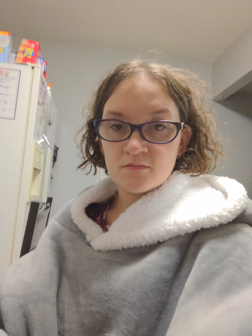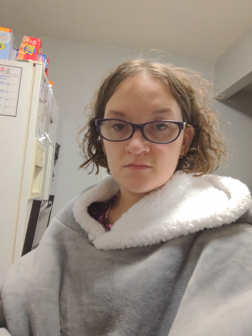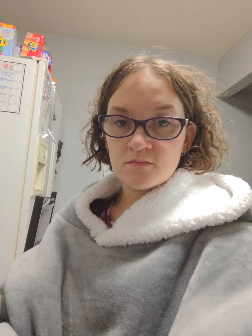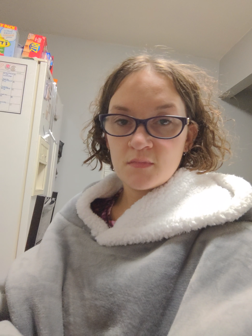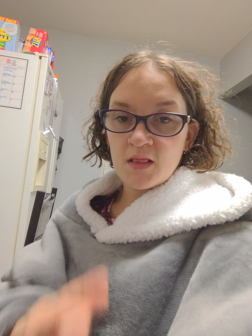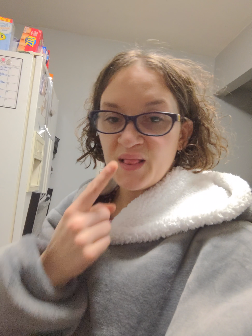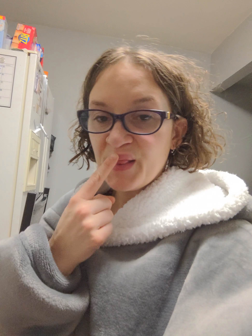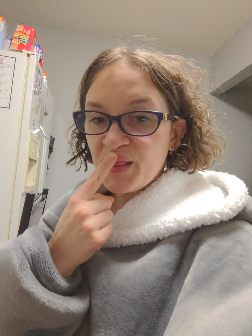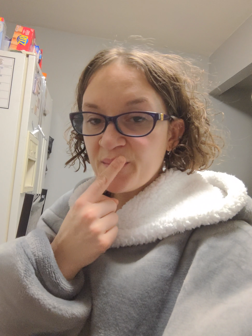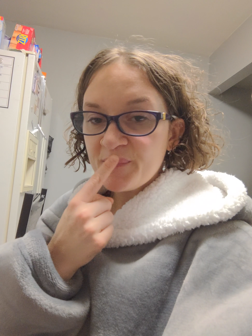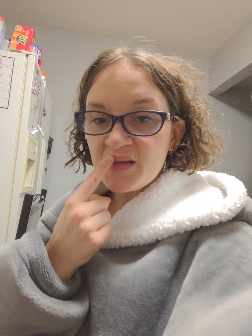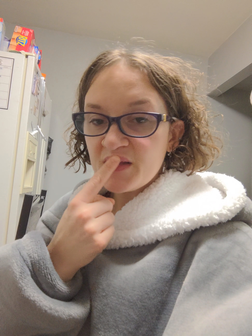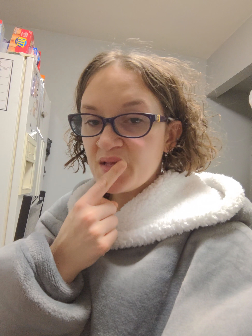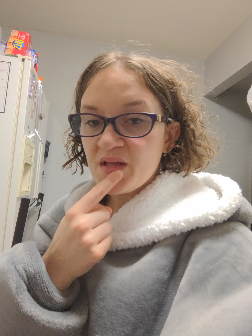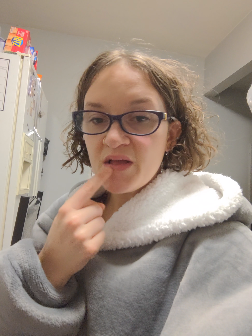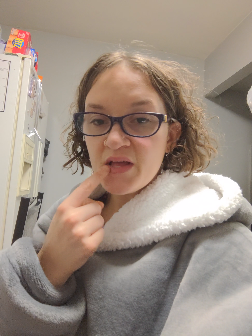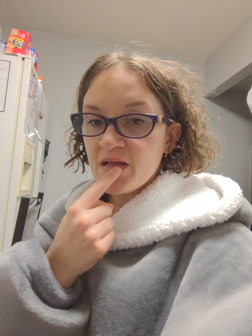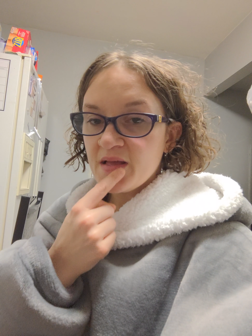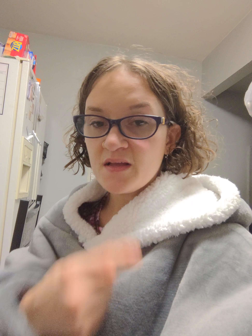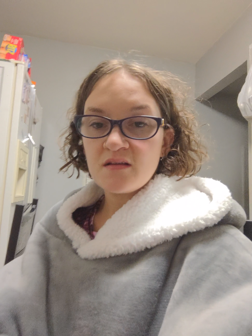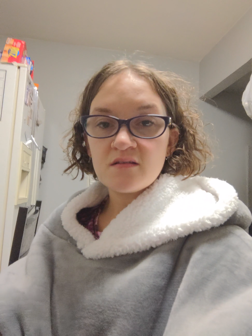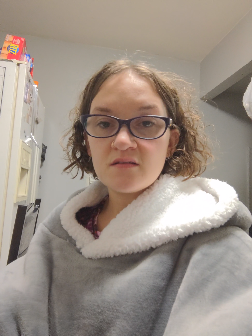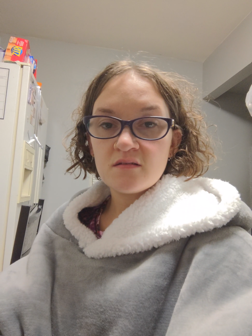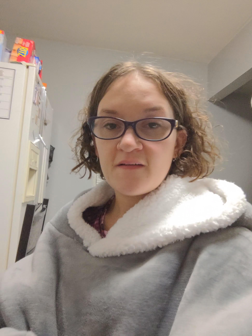lips